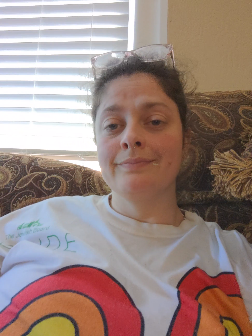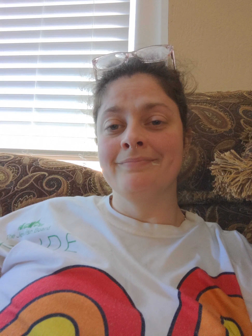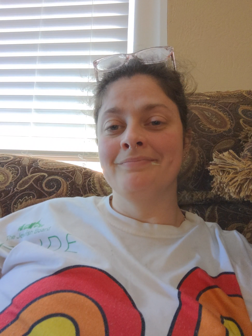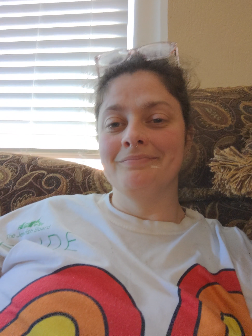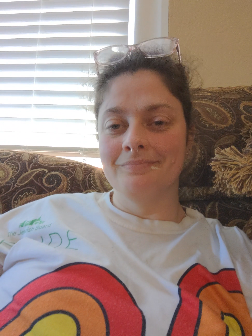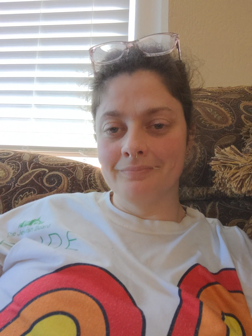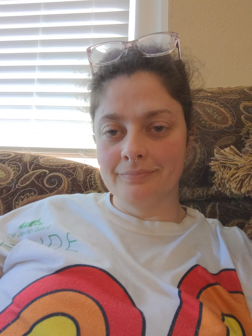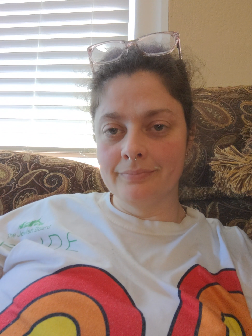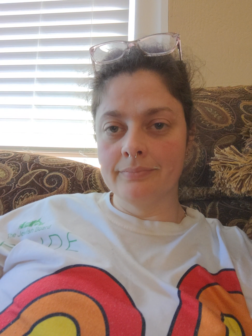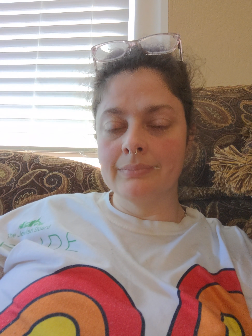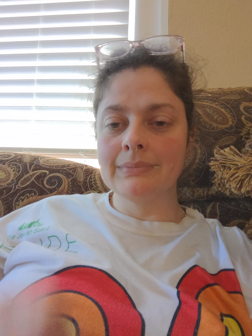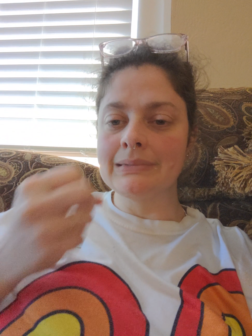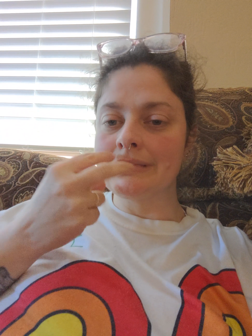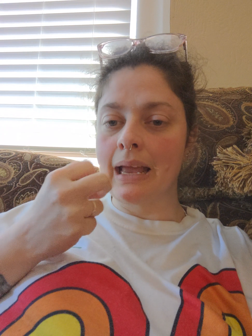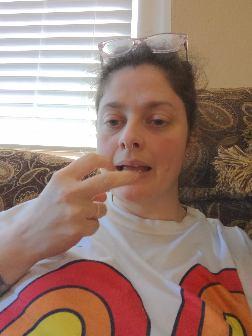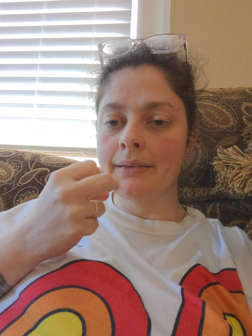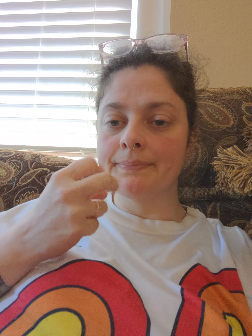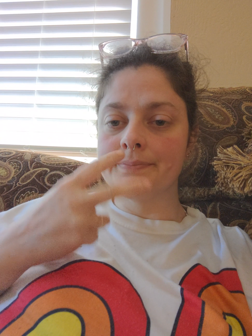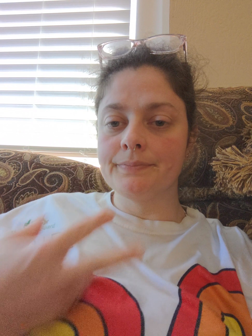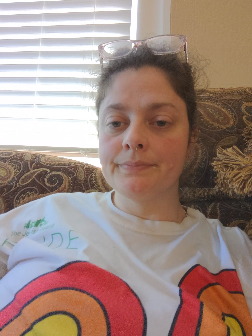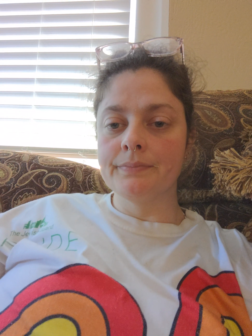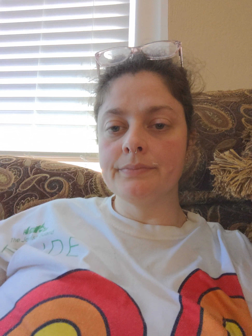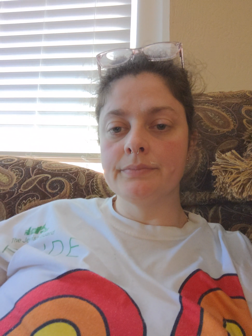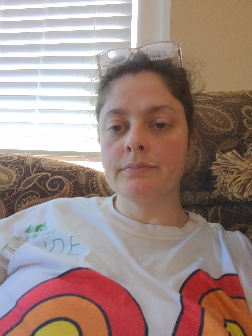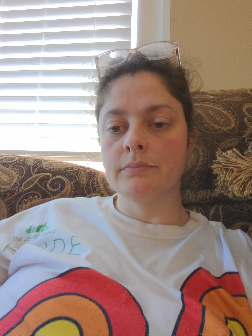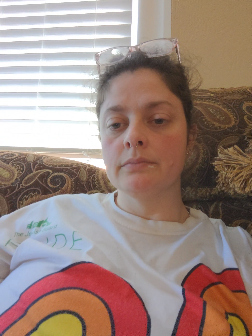snack